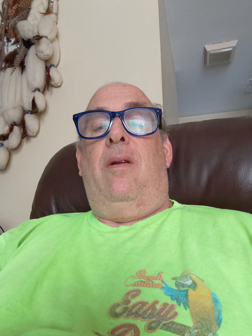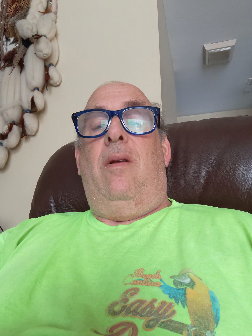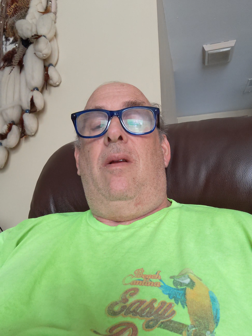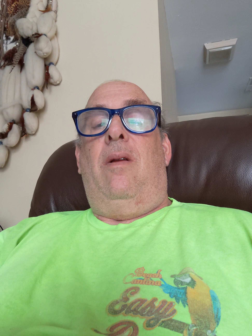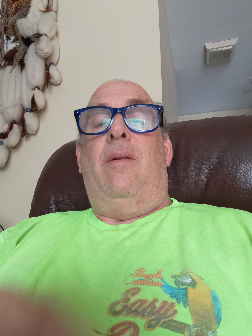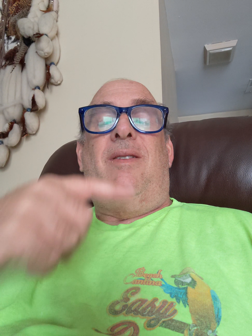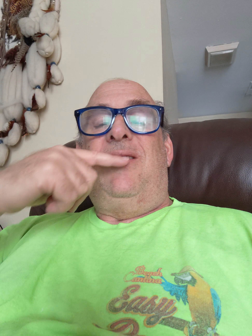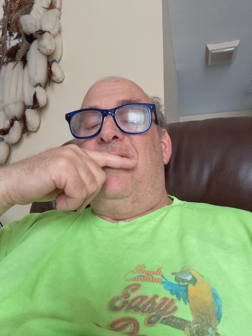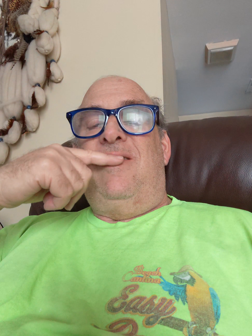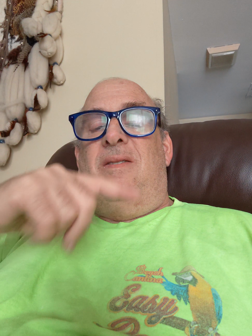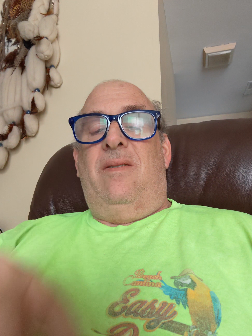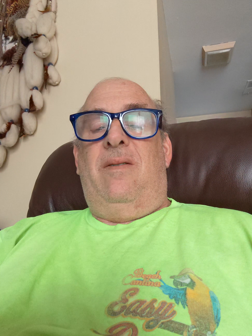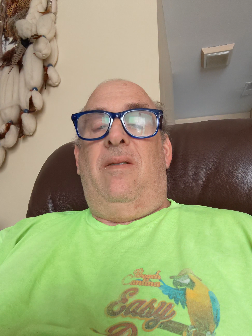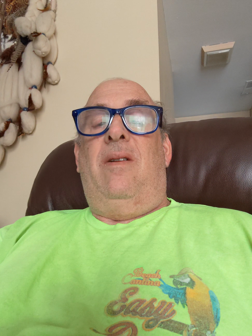toothbrush